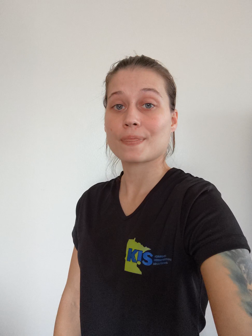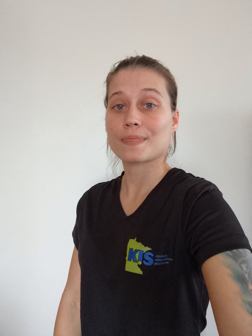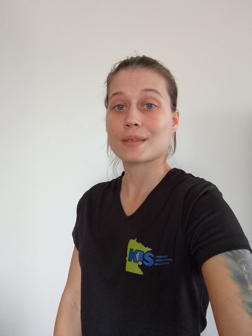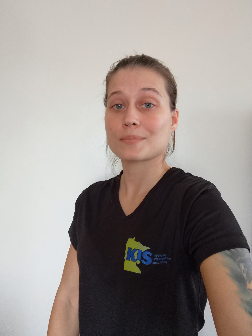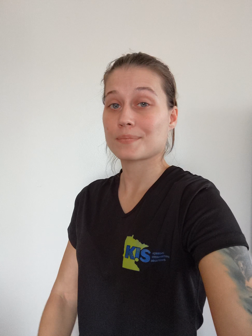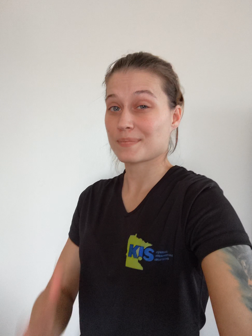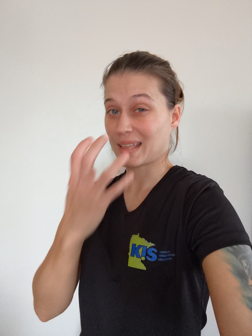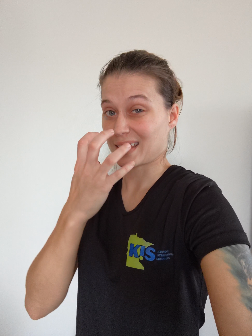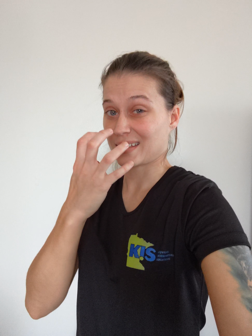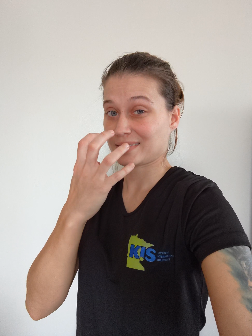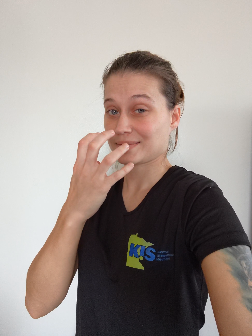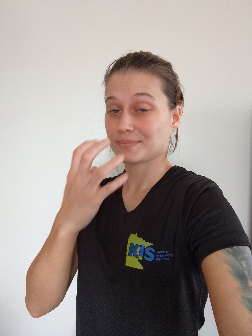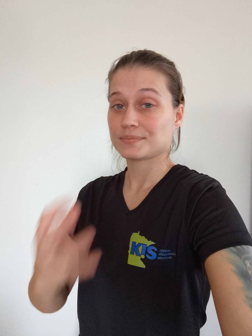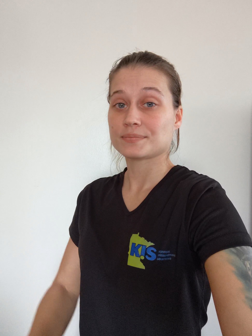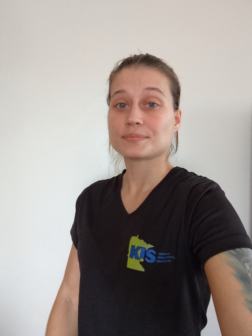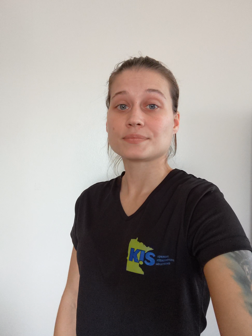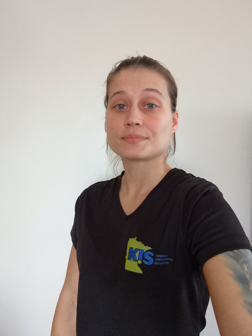mad